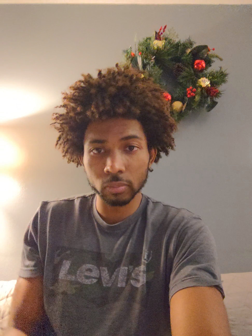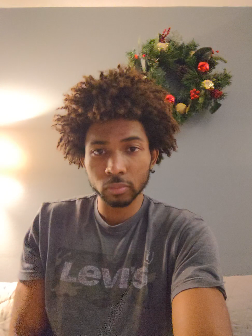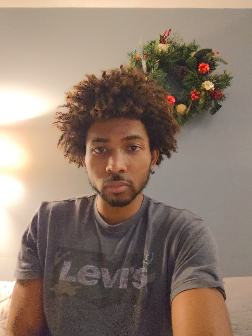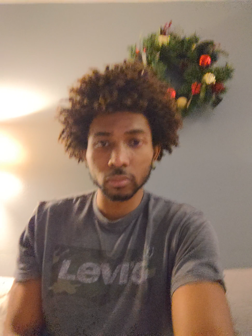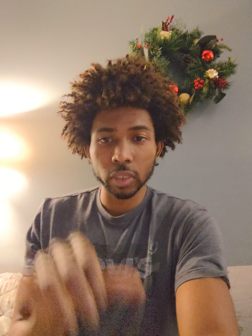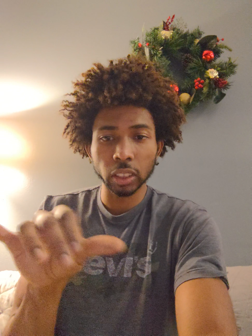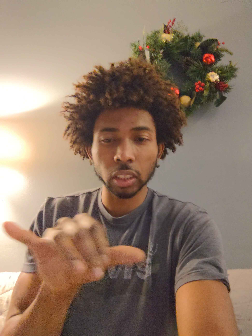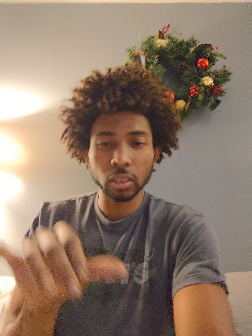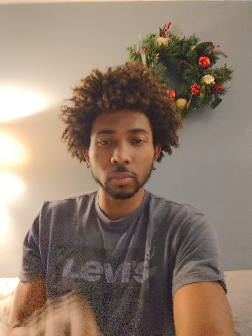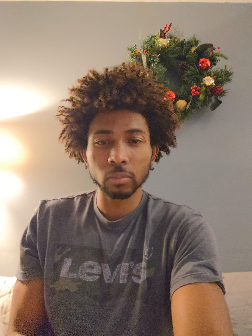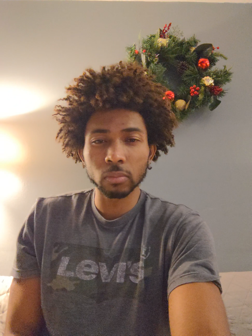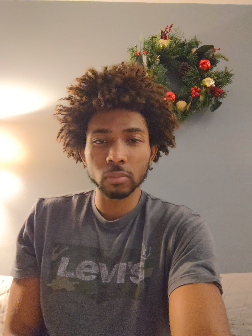same